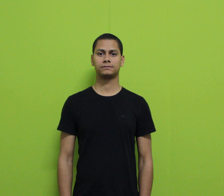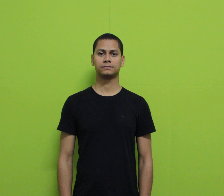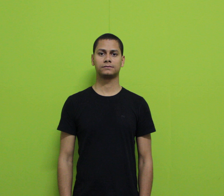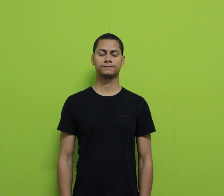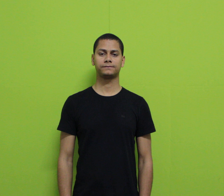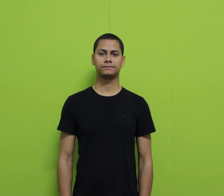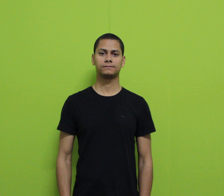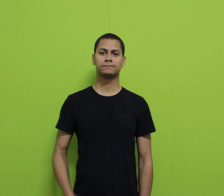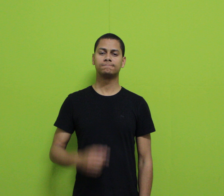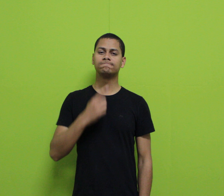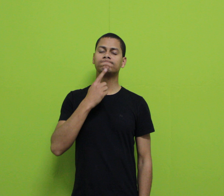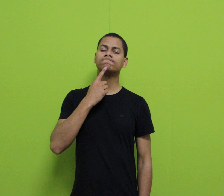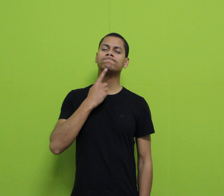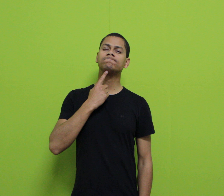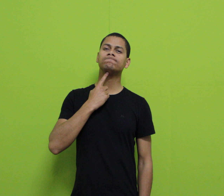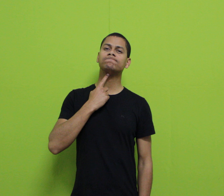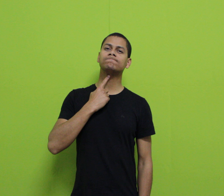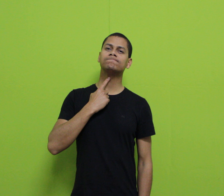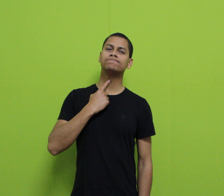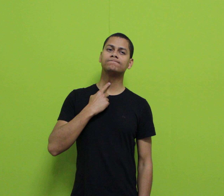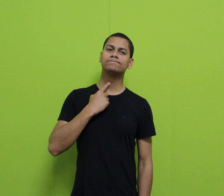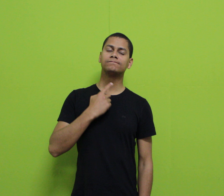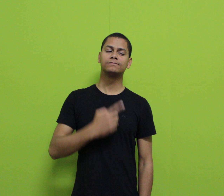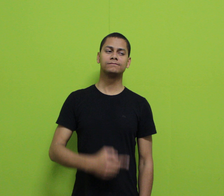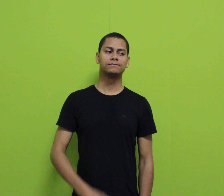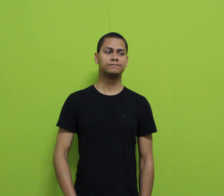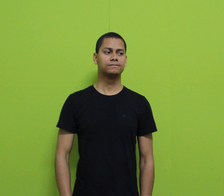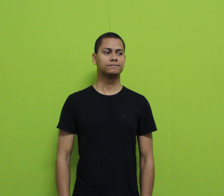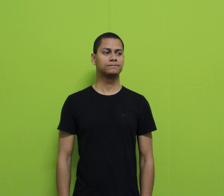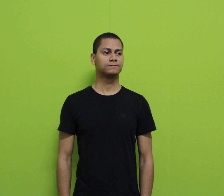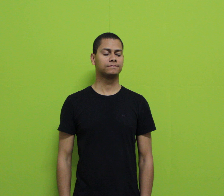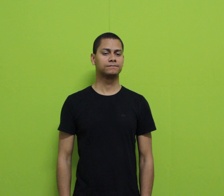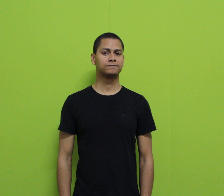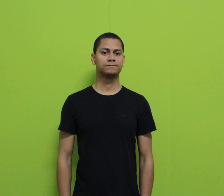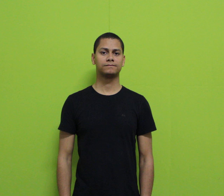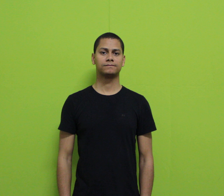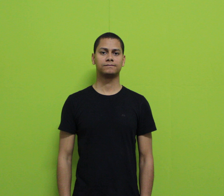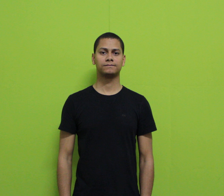vontade